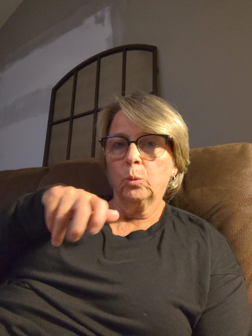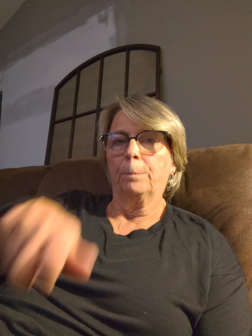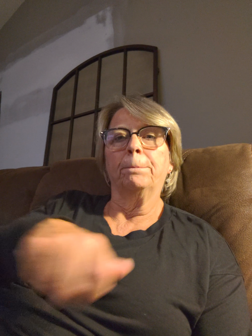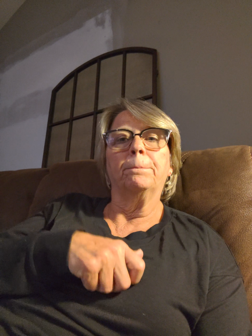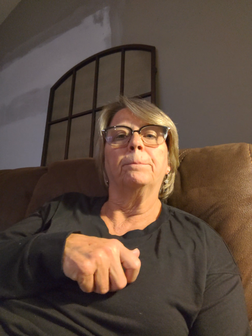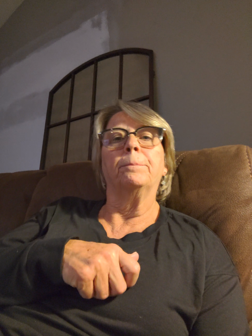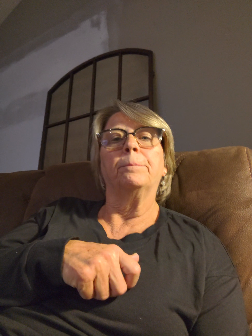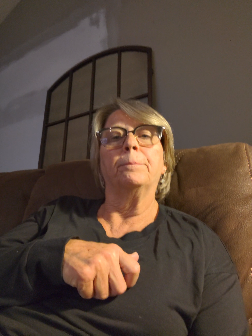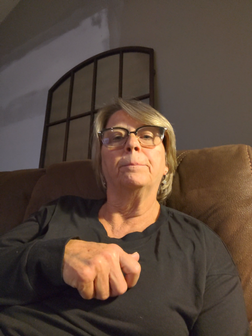vacuum